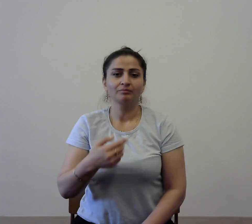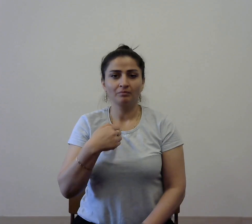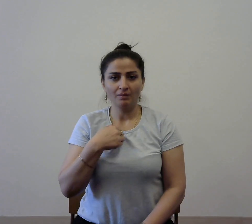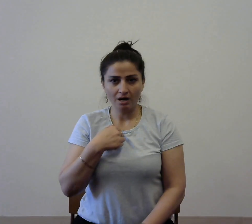mən